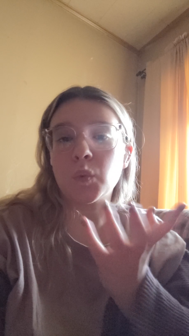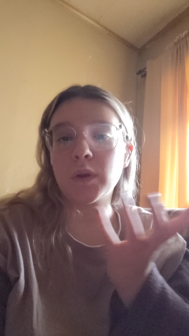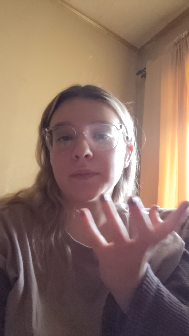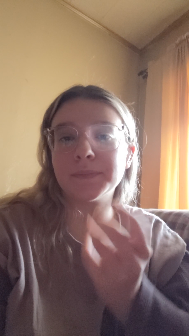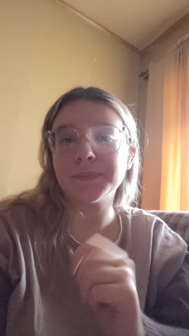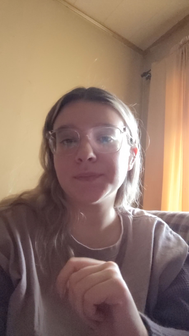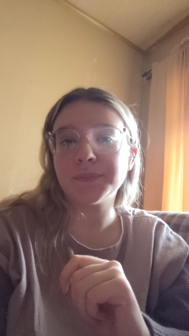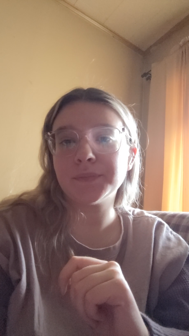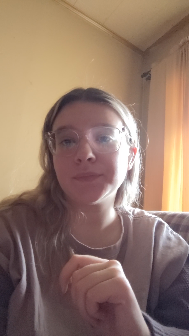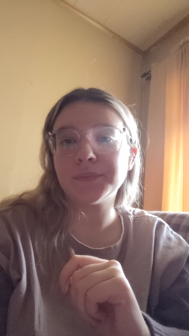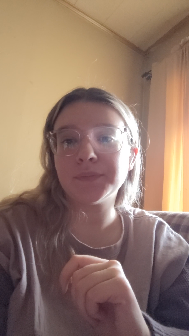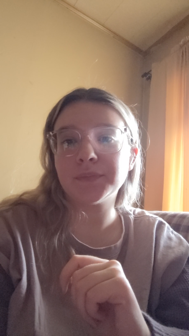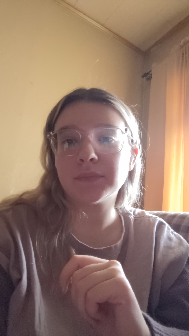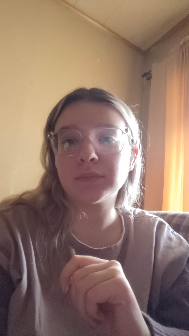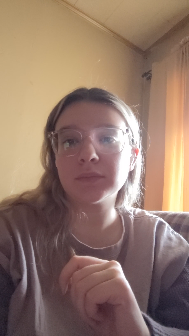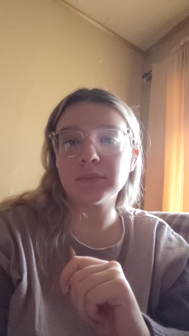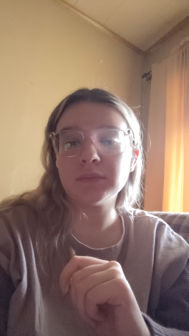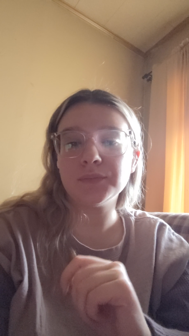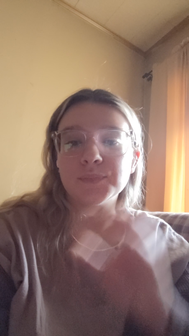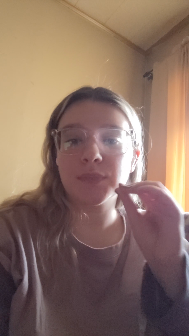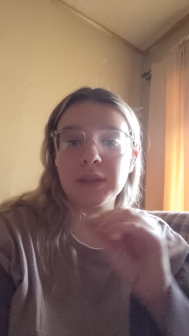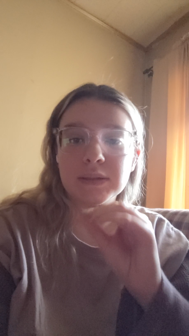inside